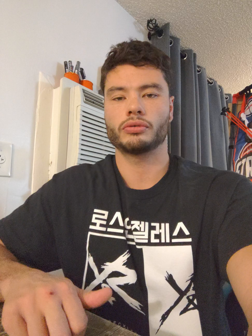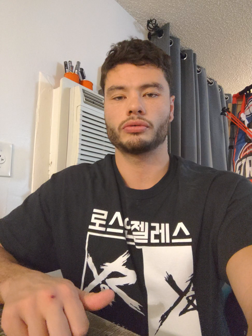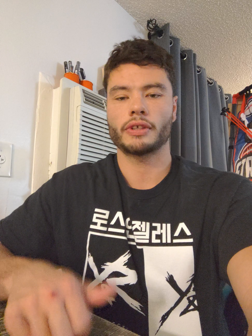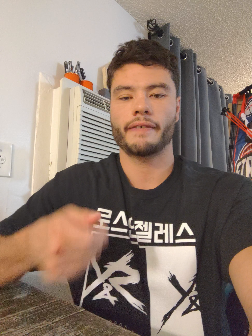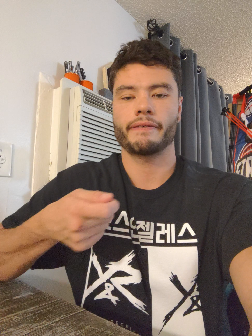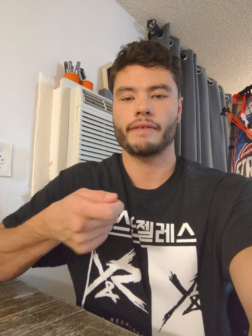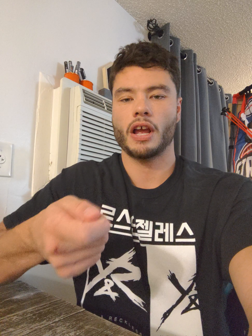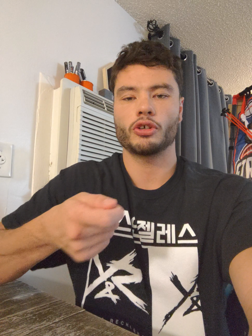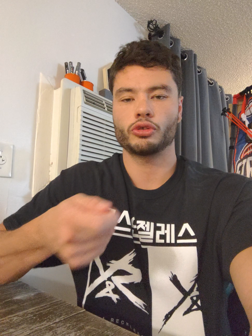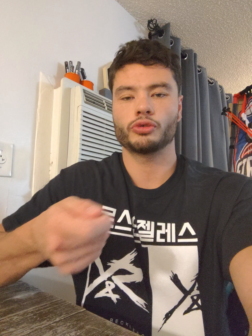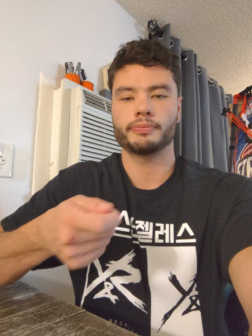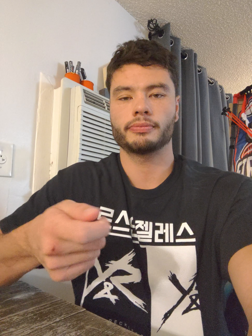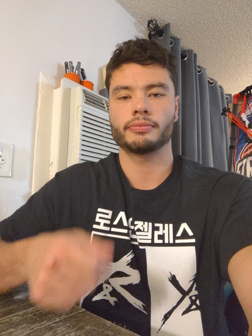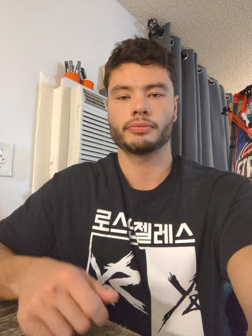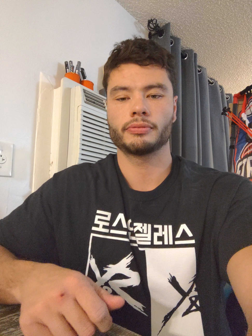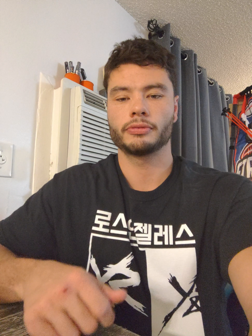vacuum